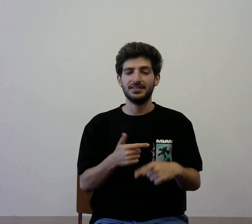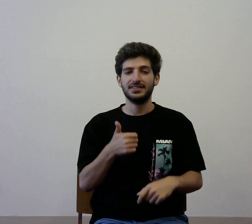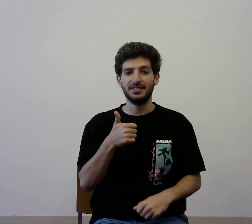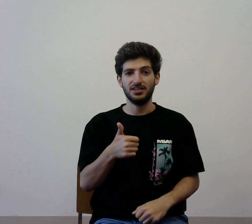yaxşı